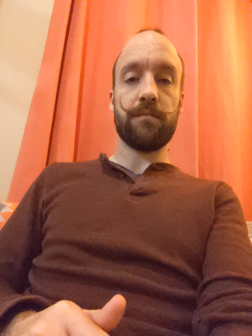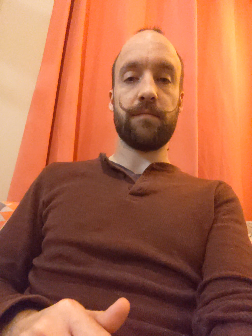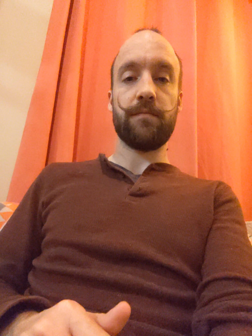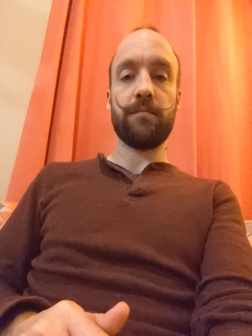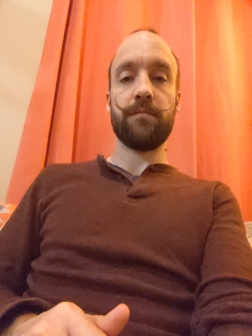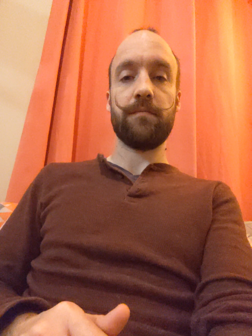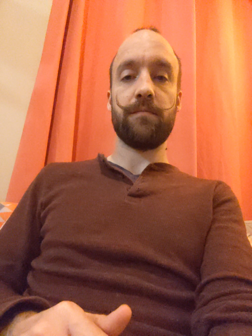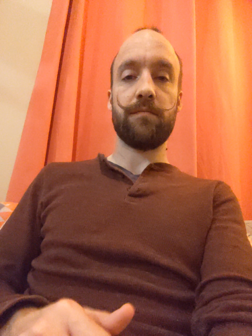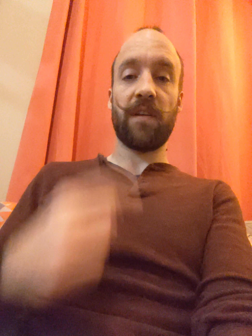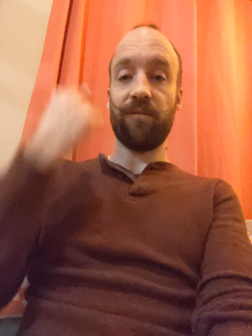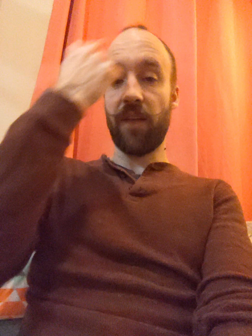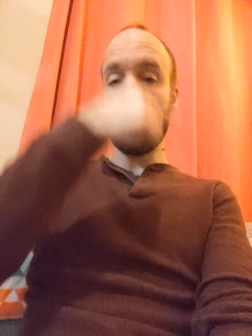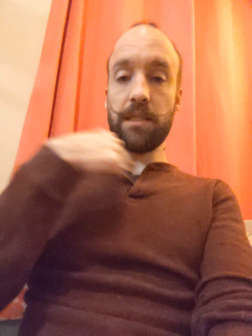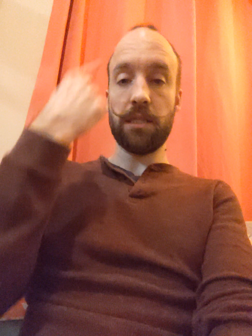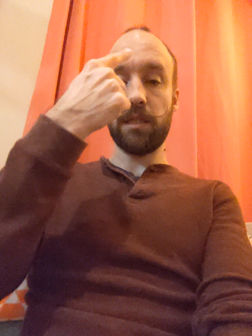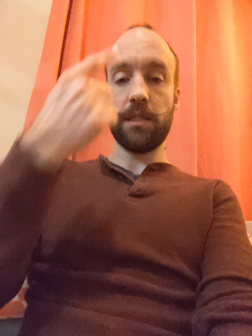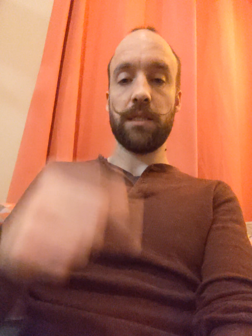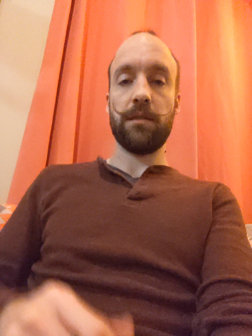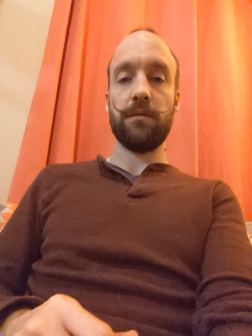face